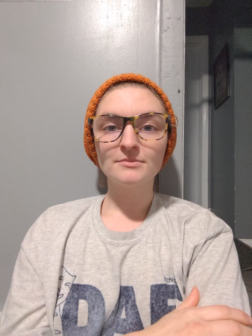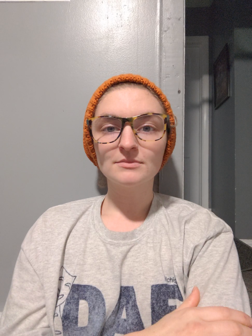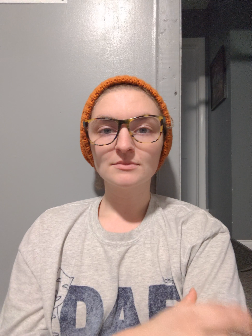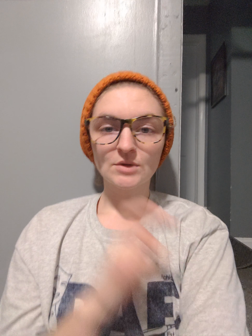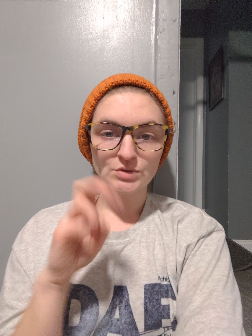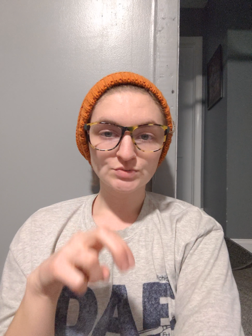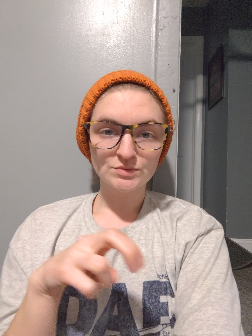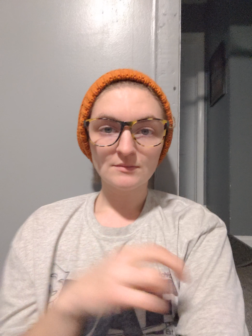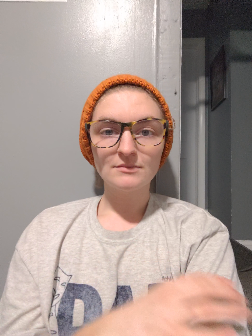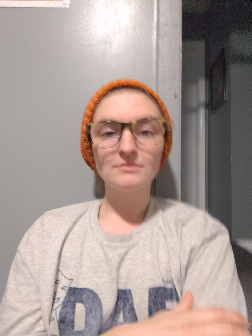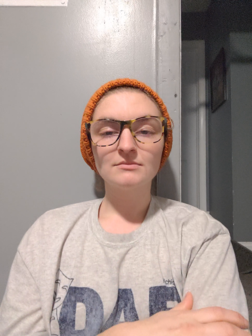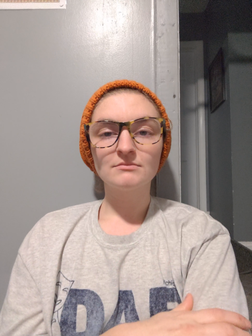chair